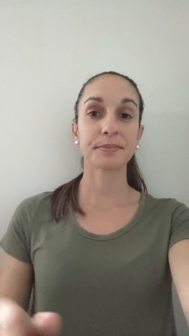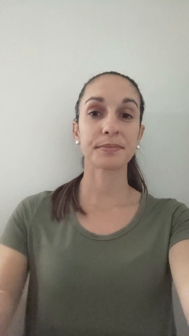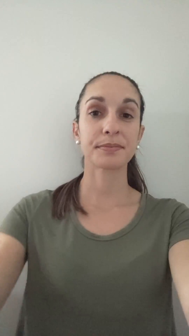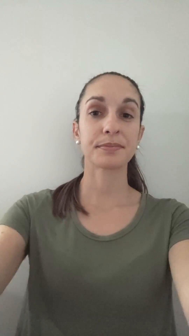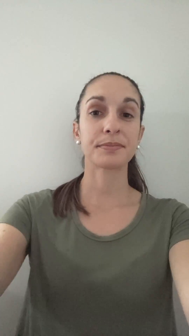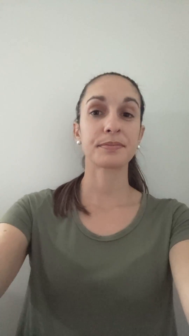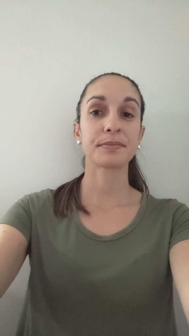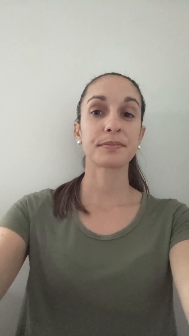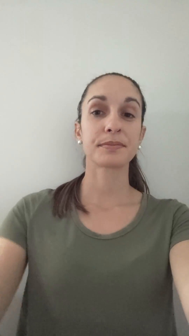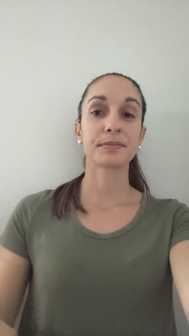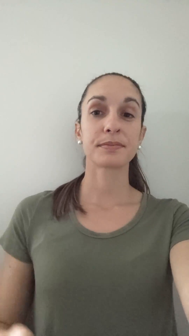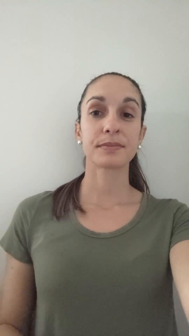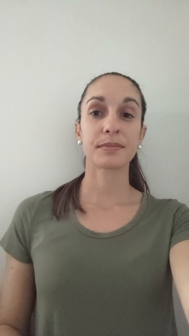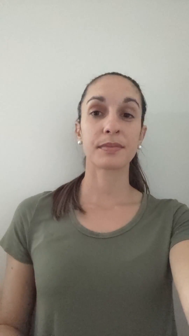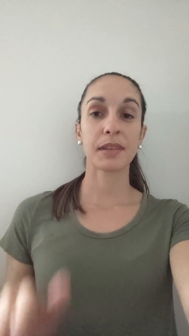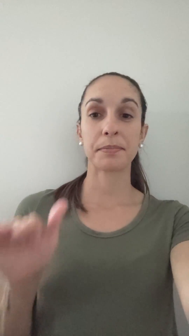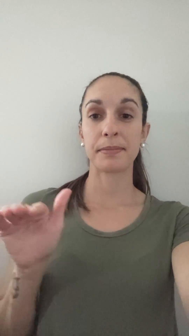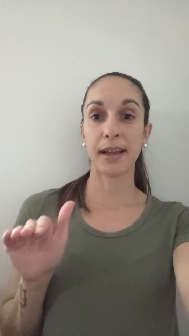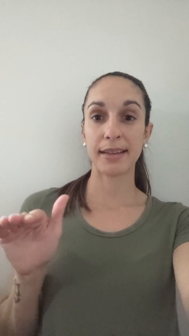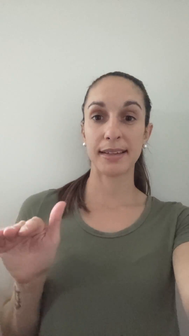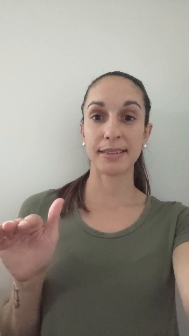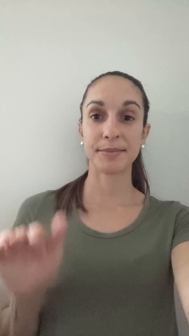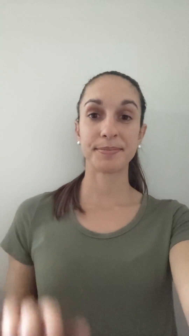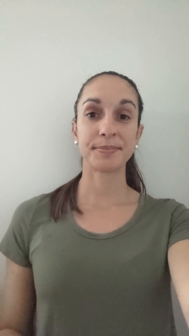penguin